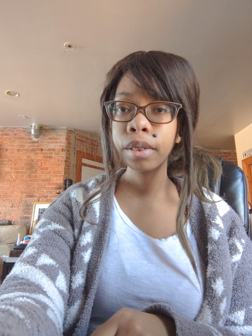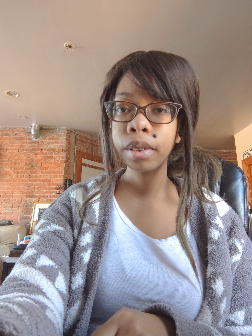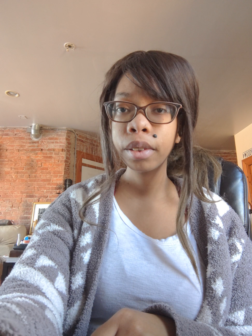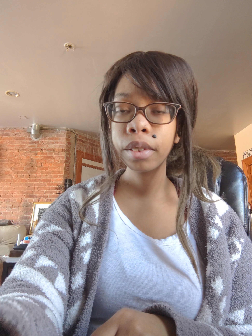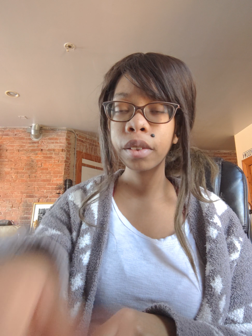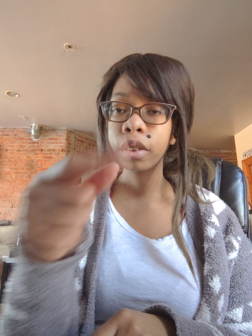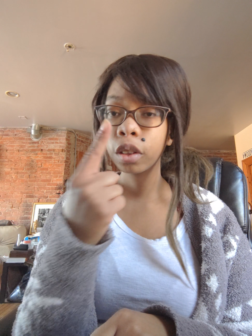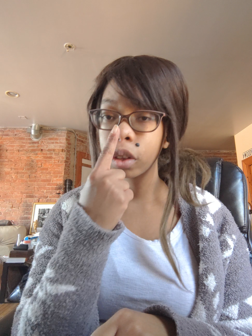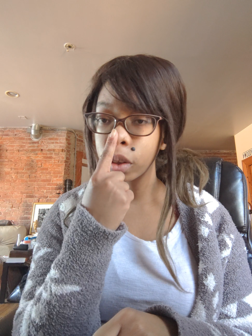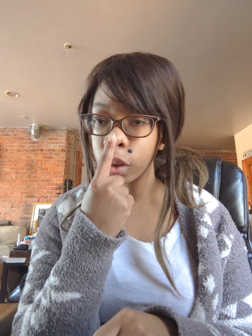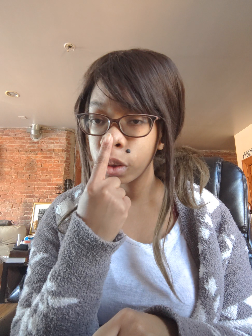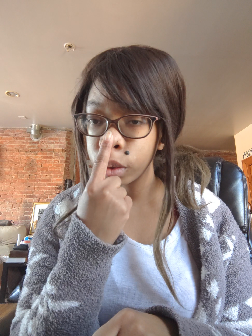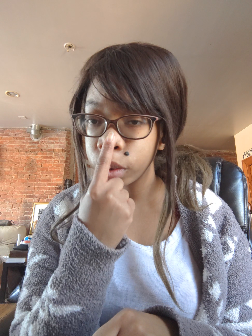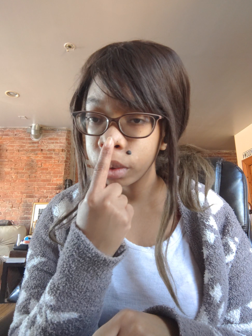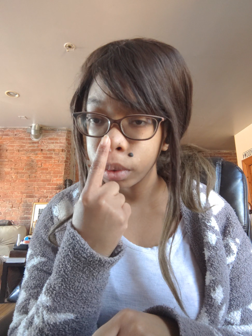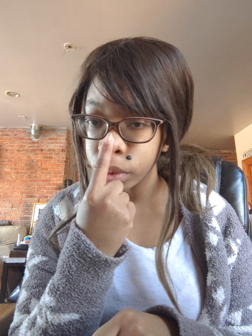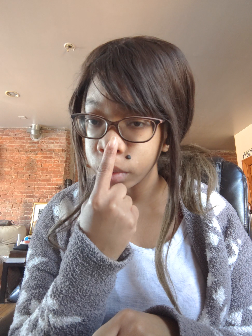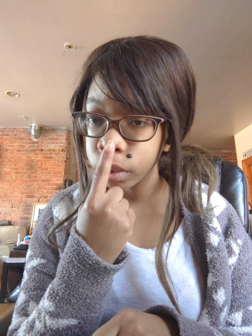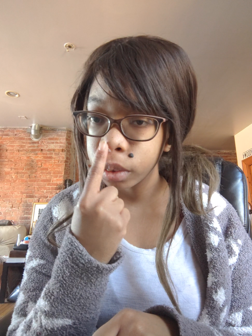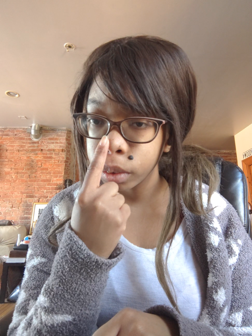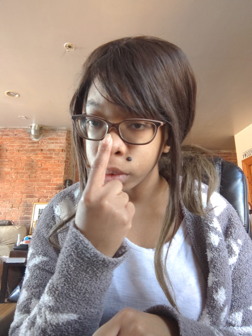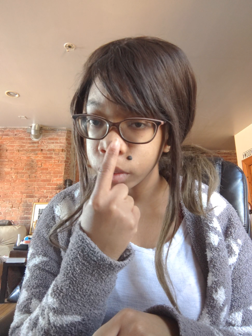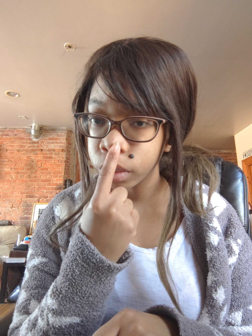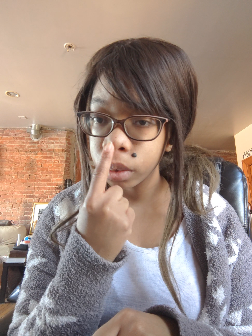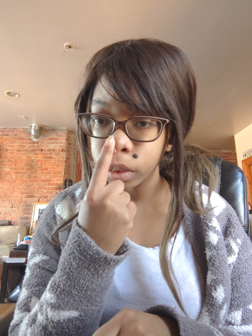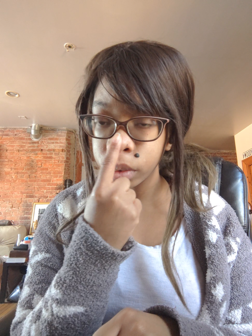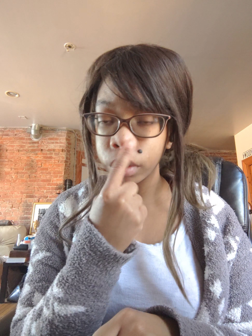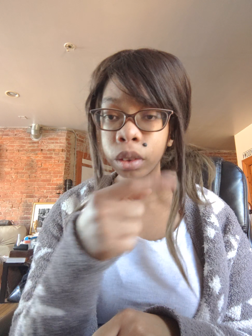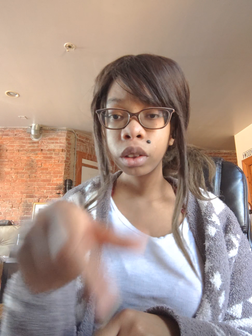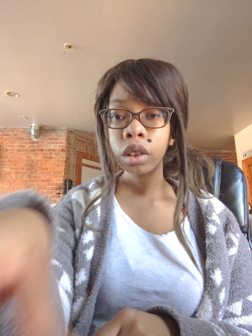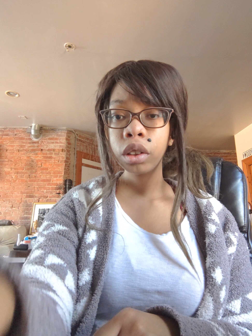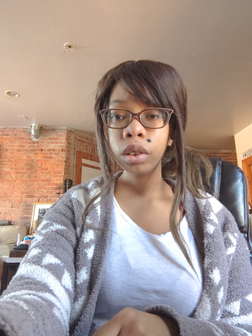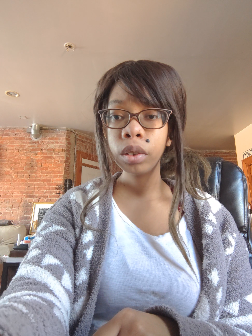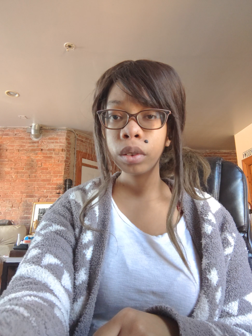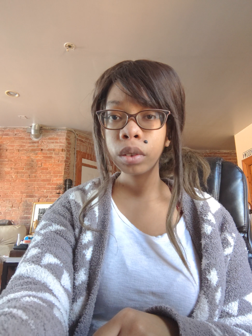nose